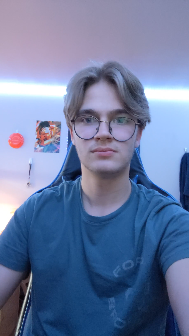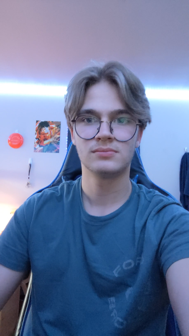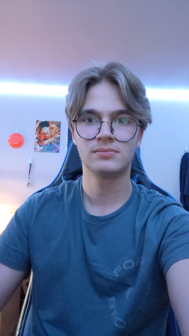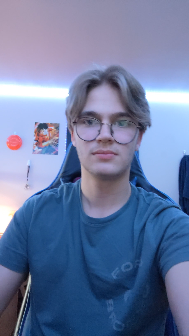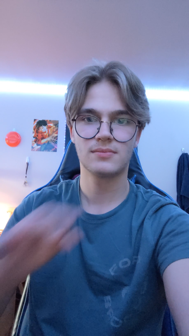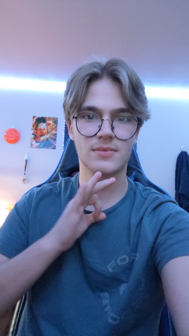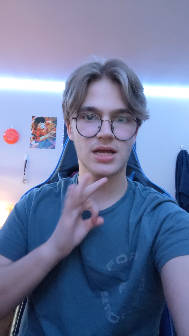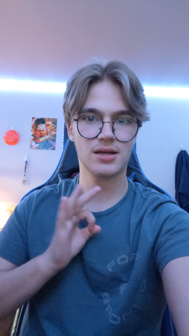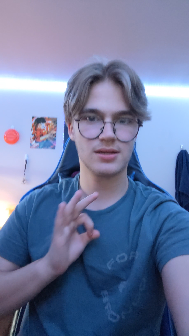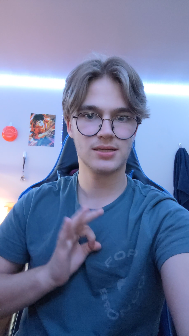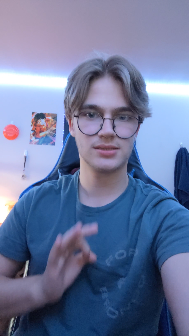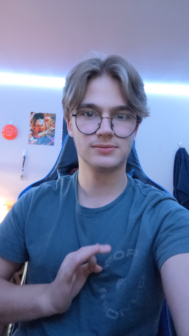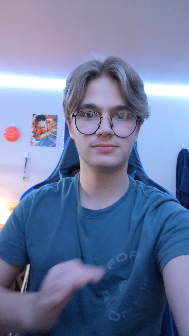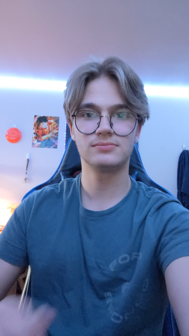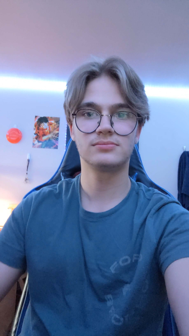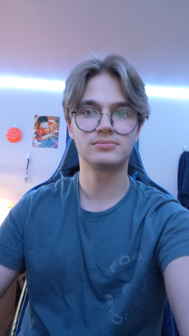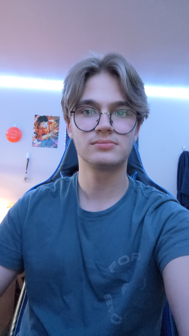button